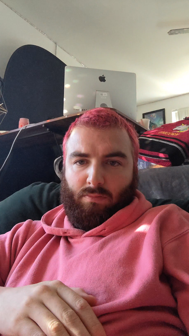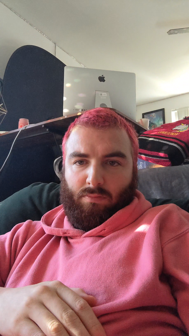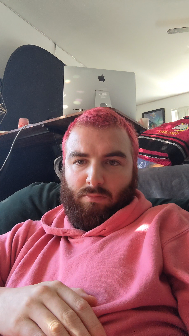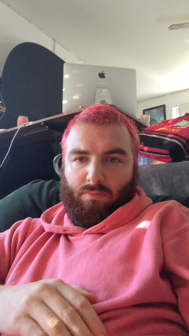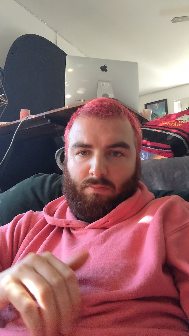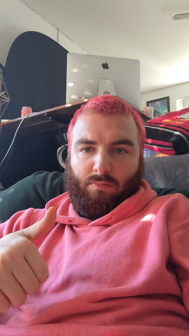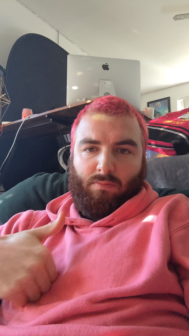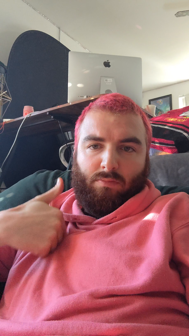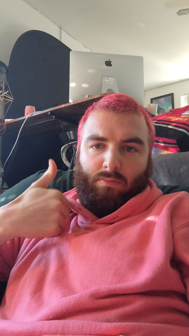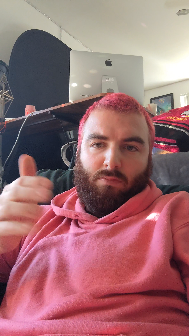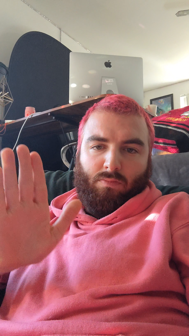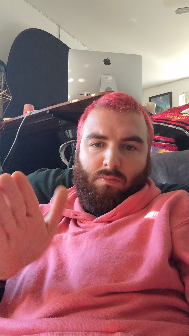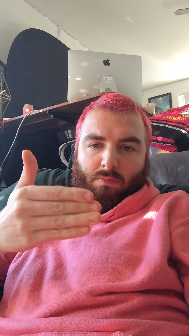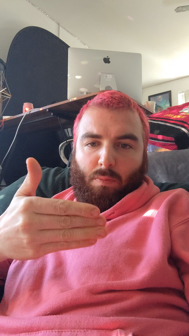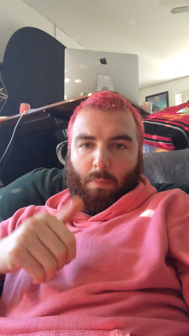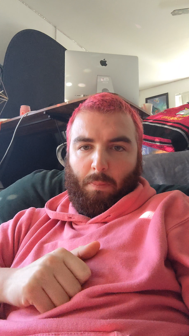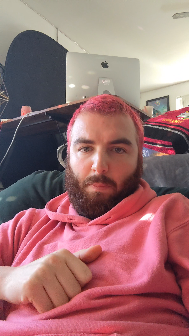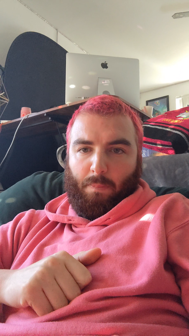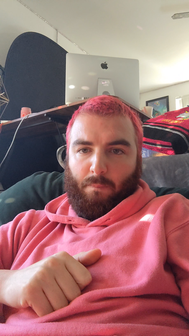living room